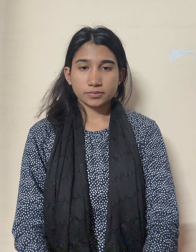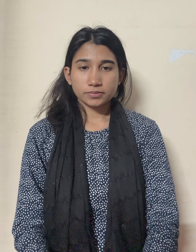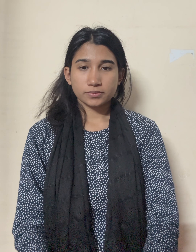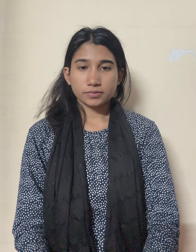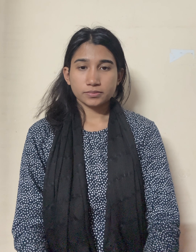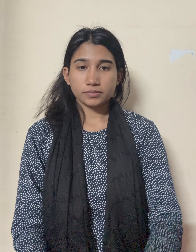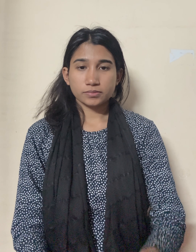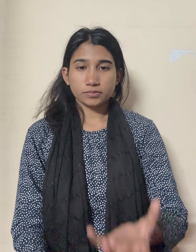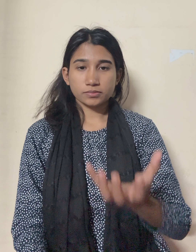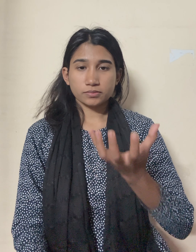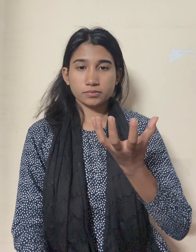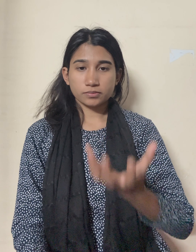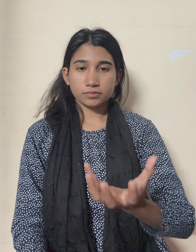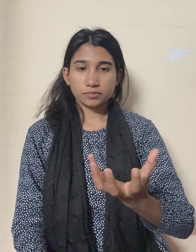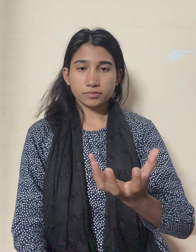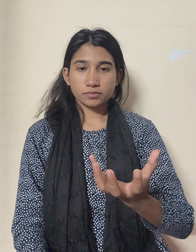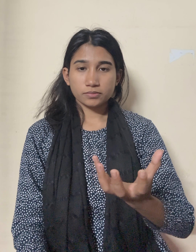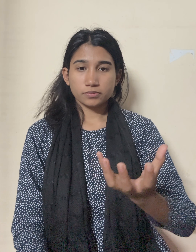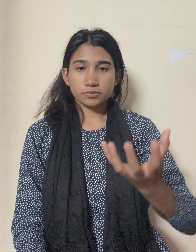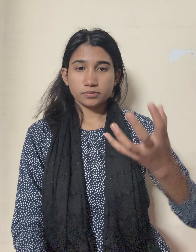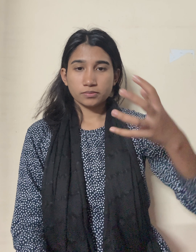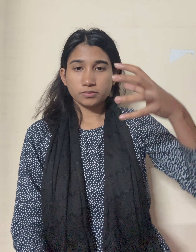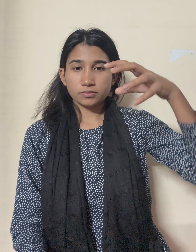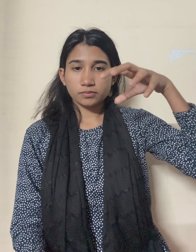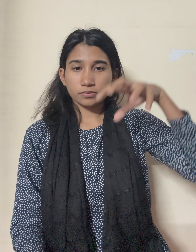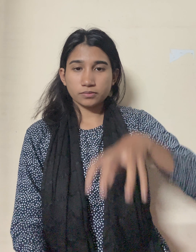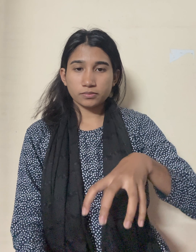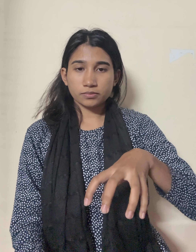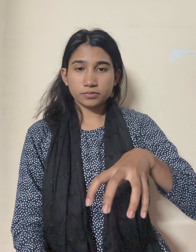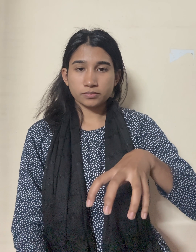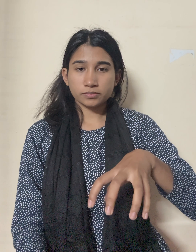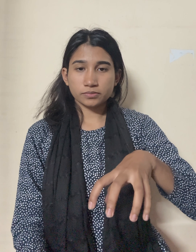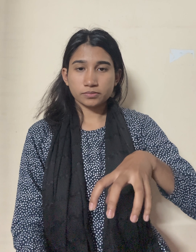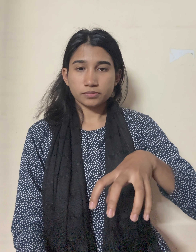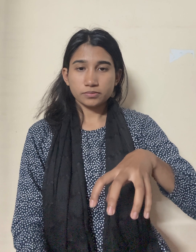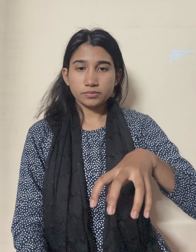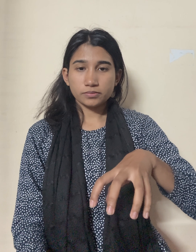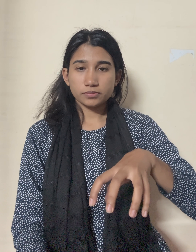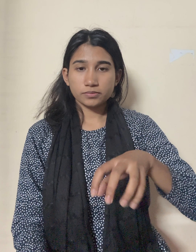বাংলাদেশ